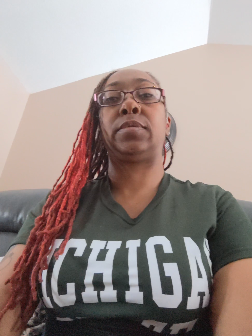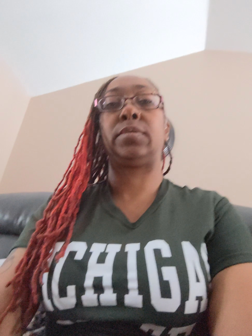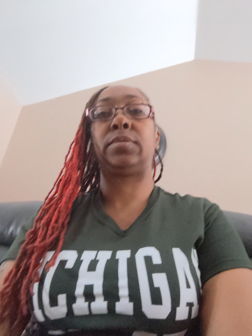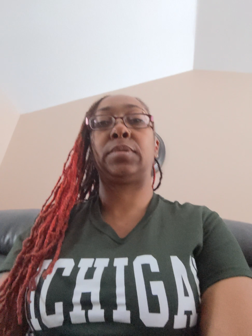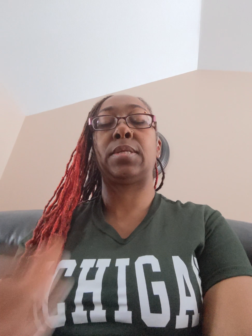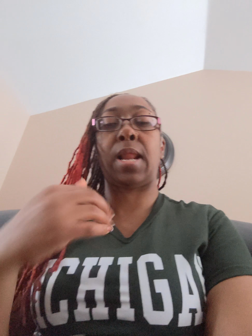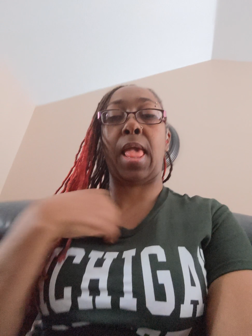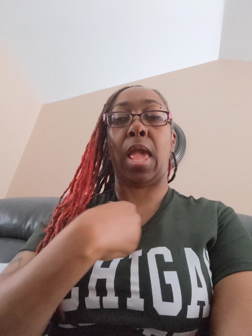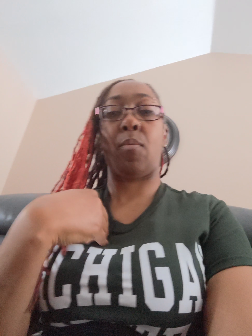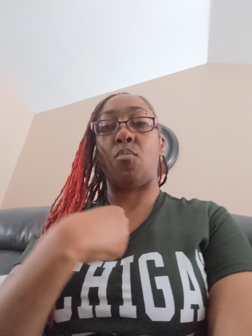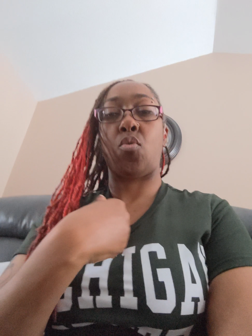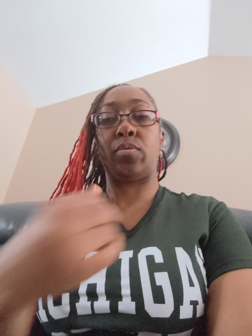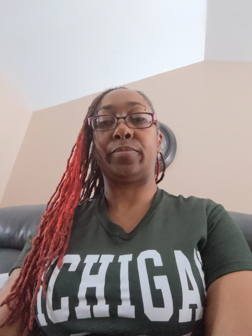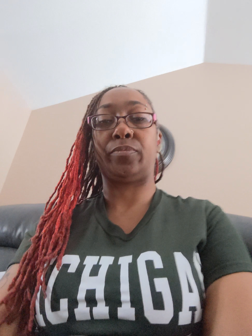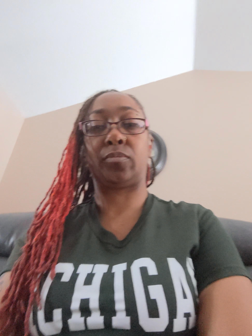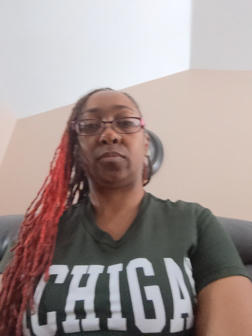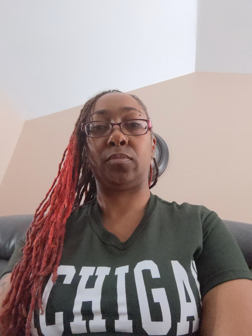animal